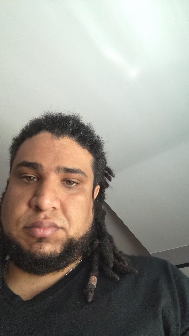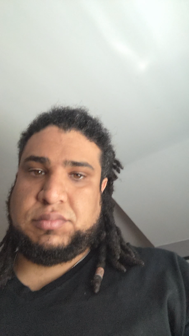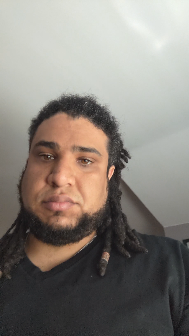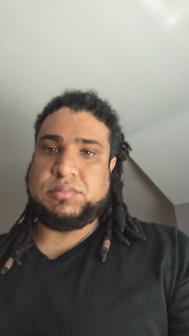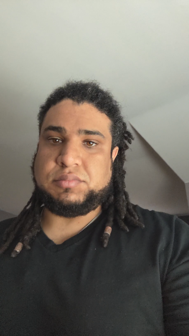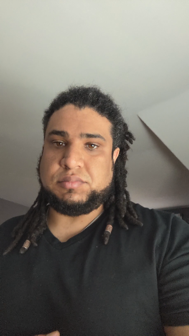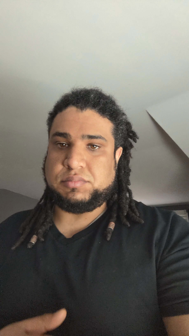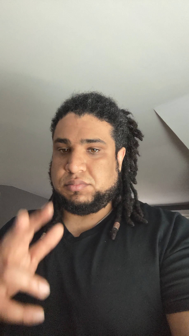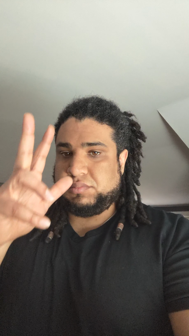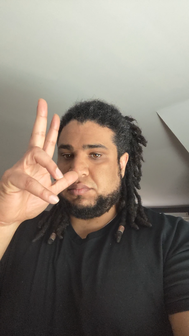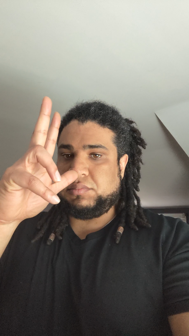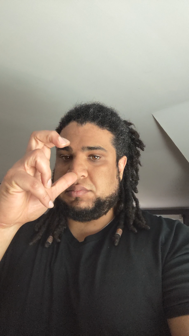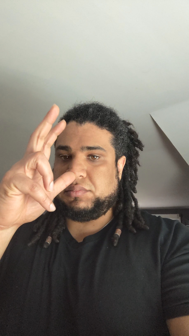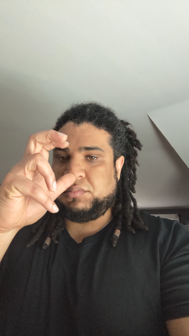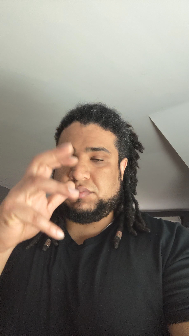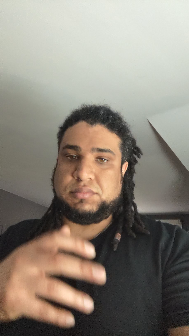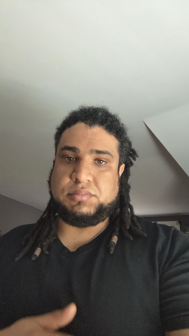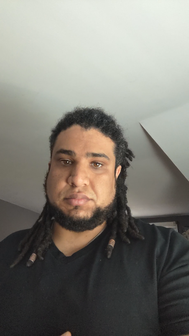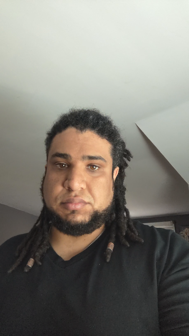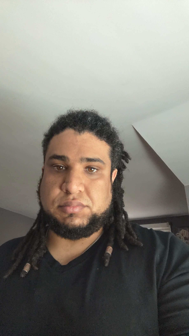ant